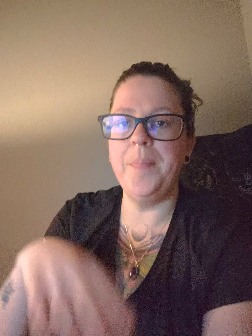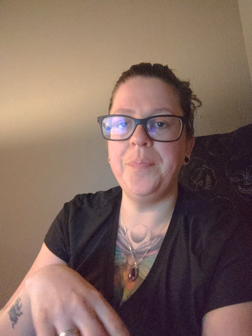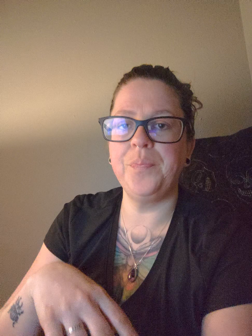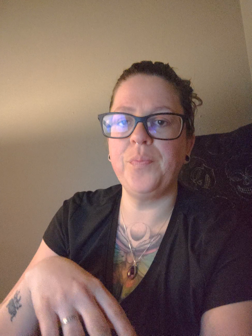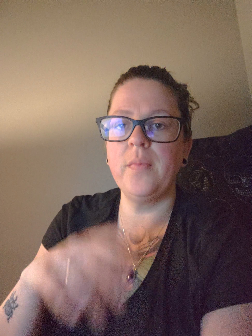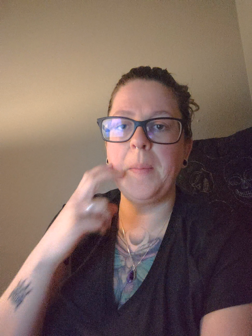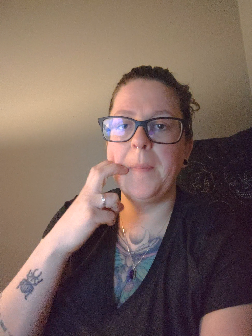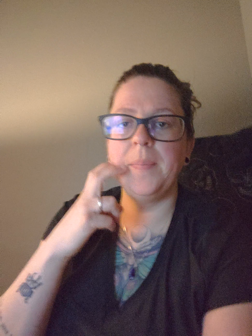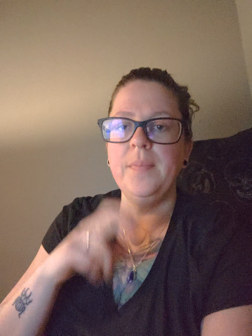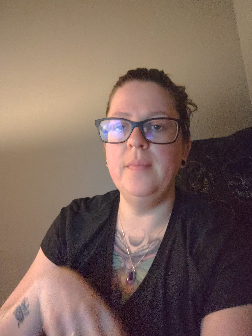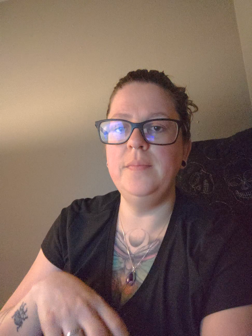gum